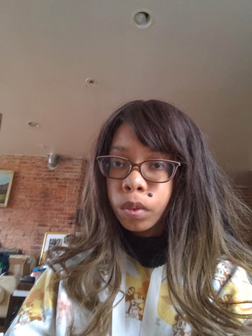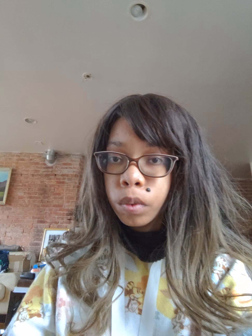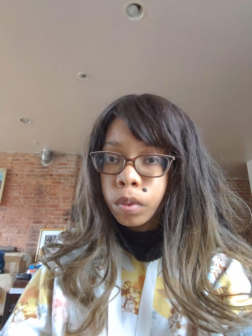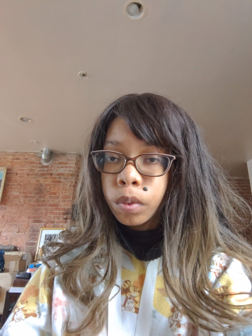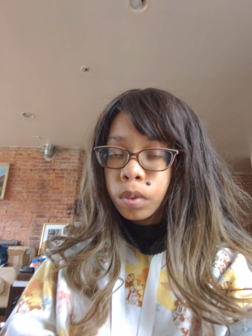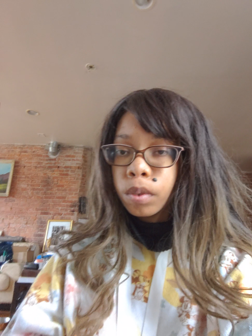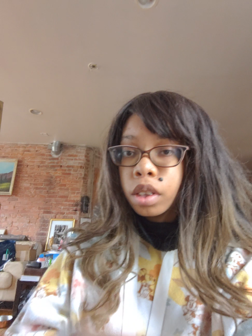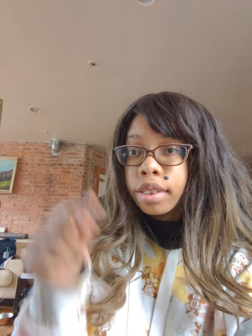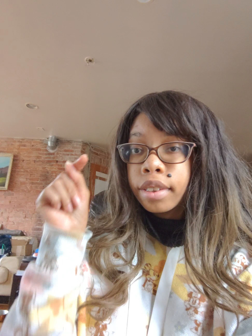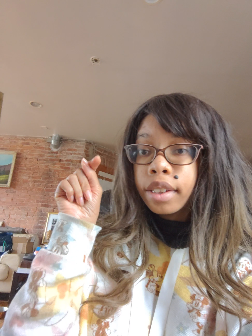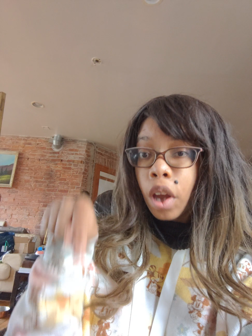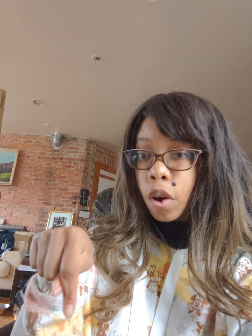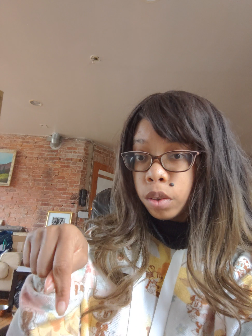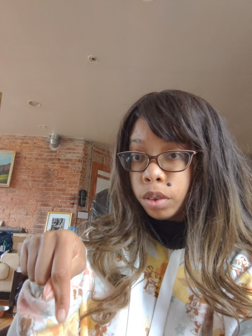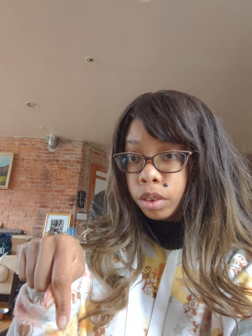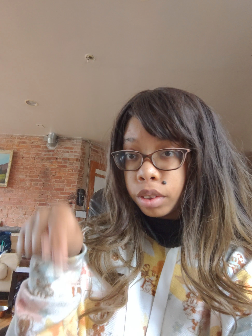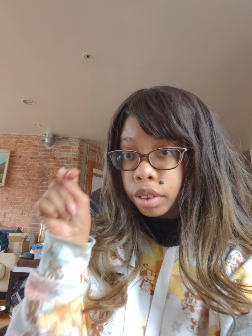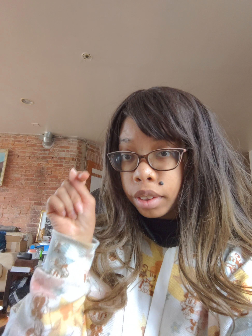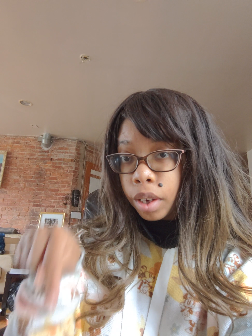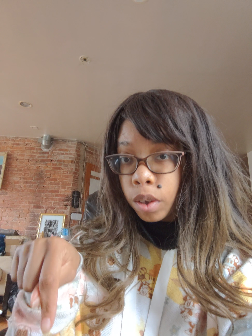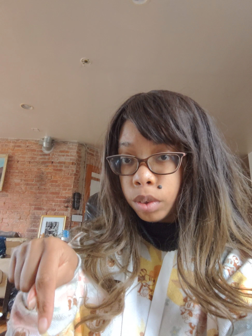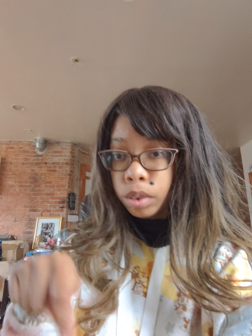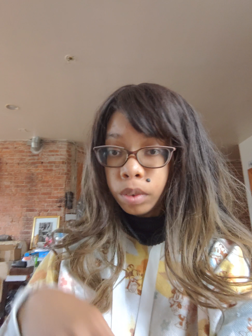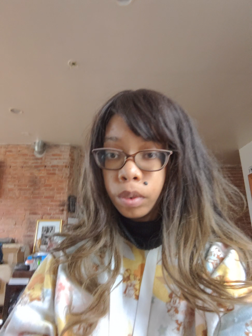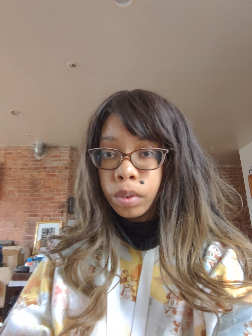down